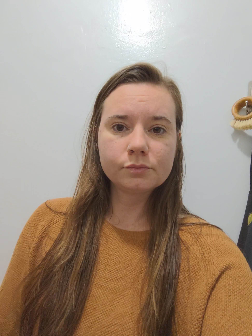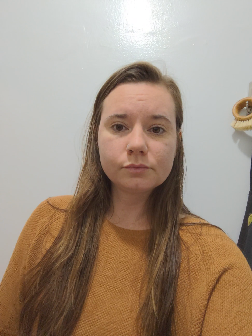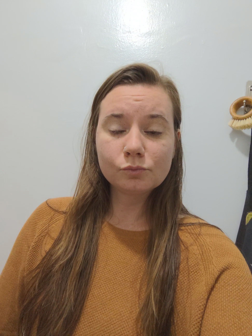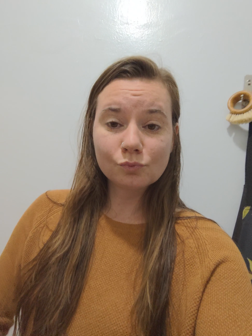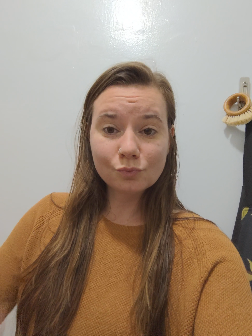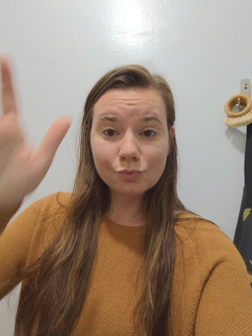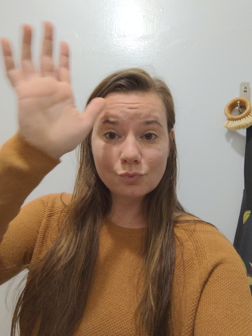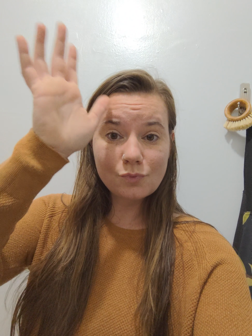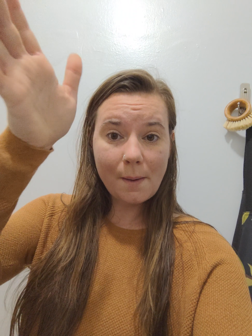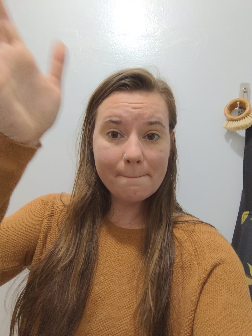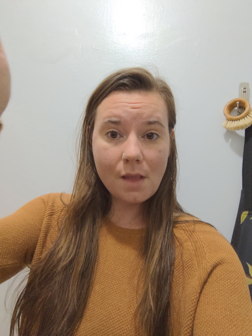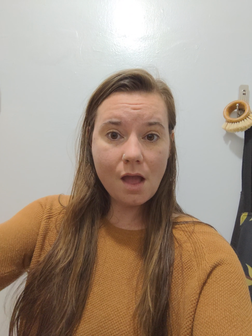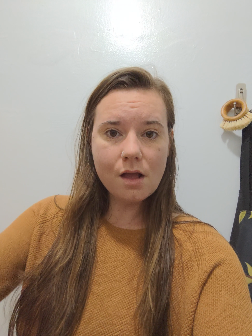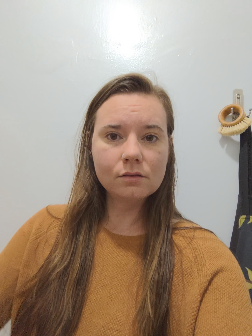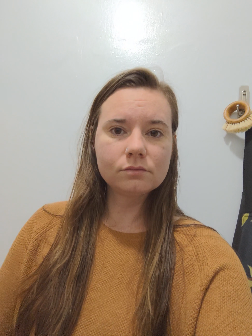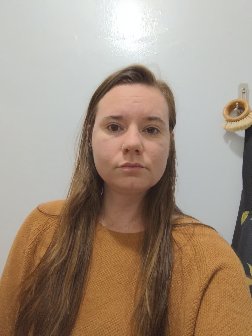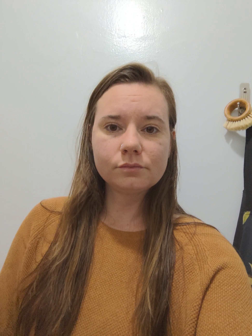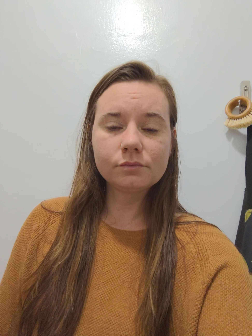grandpa